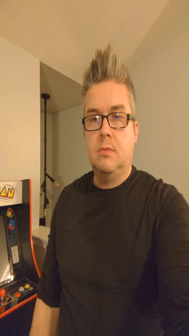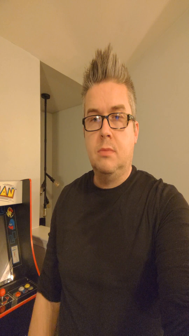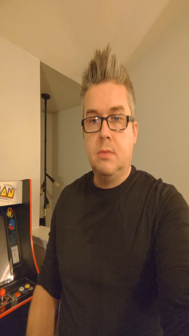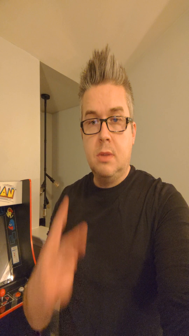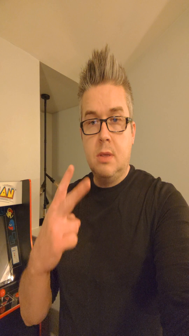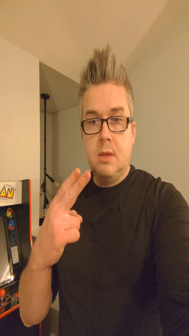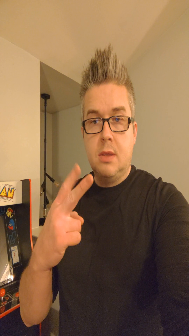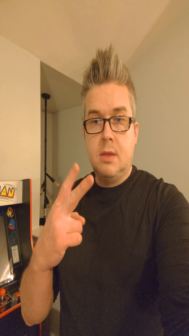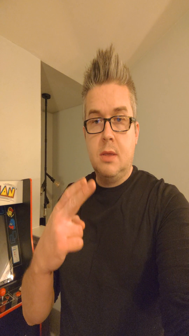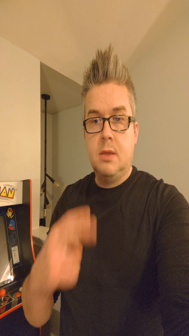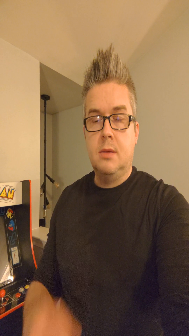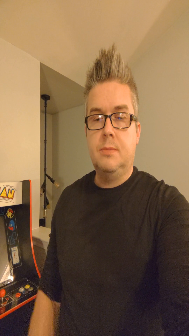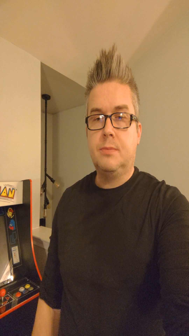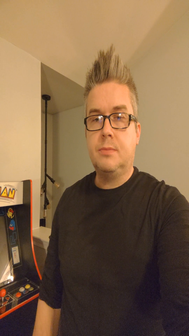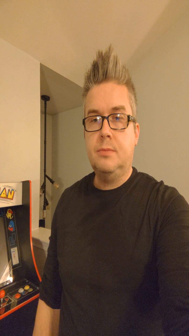scissors